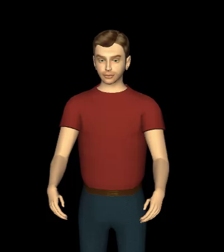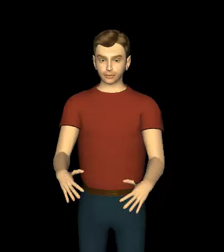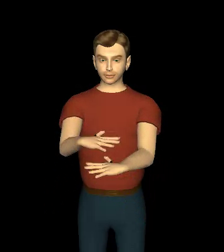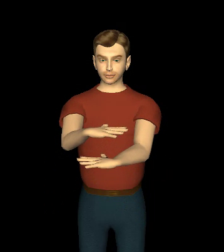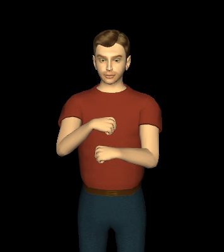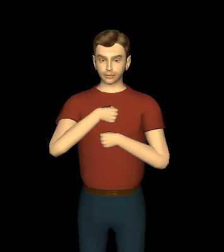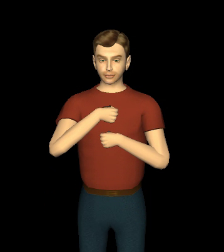يعترف